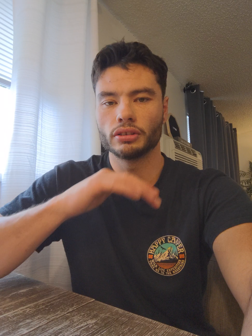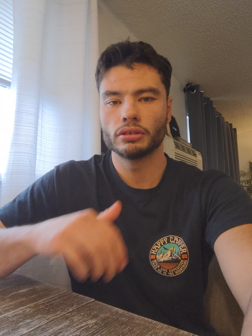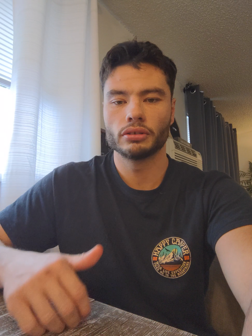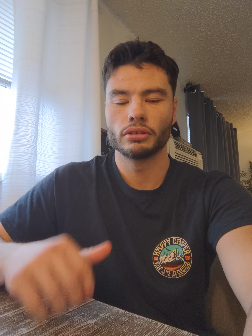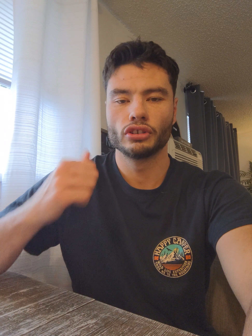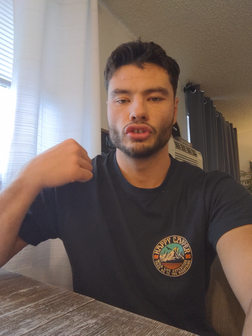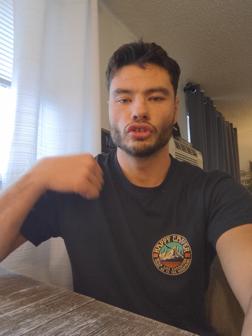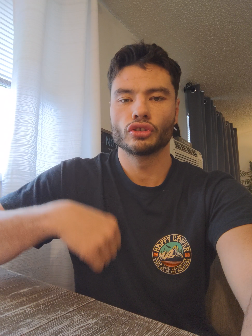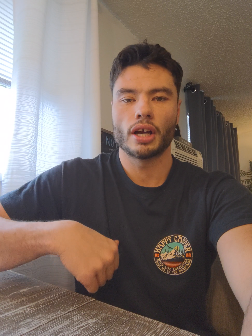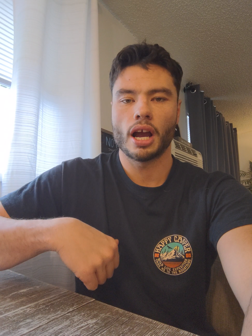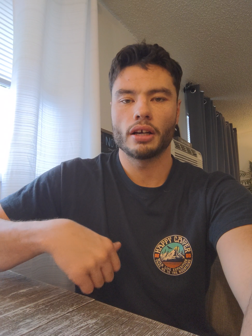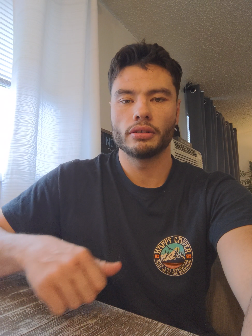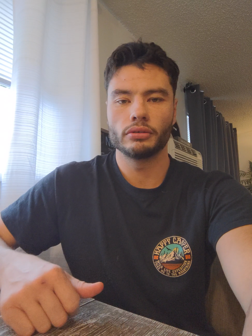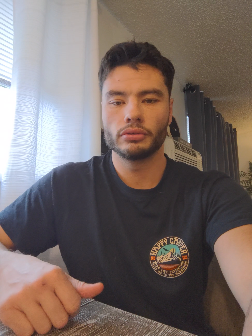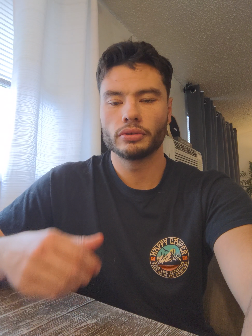jacket